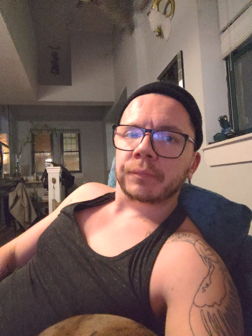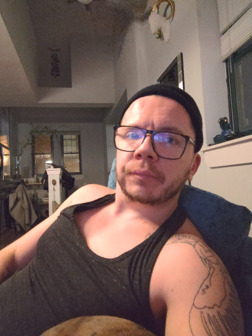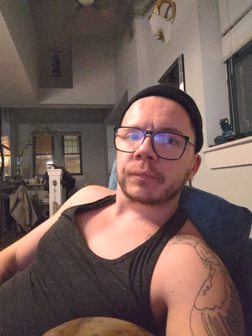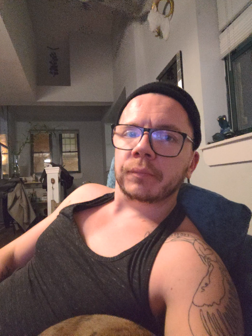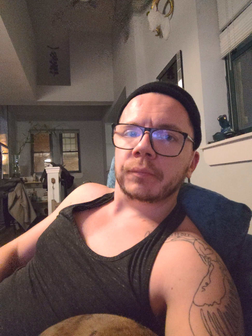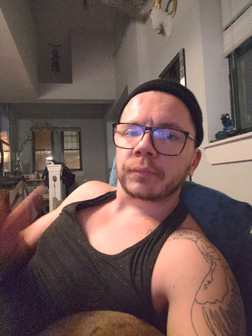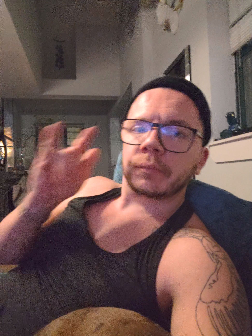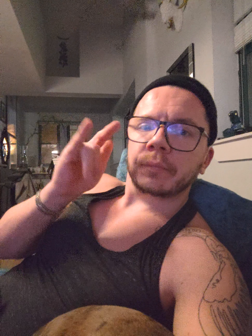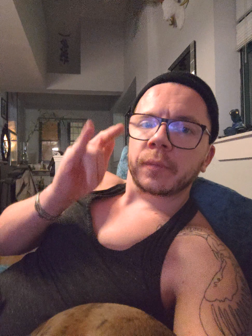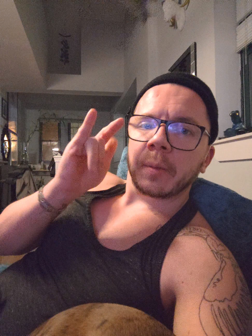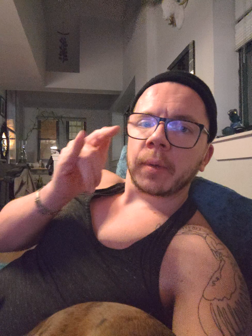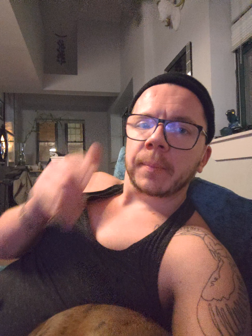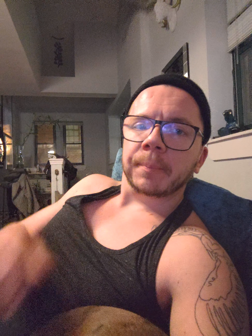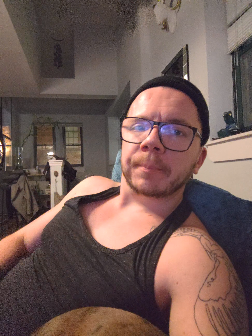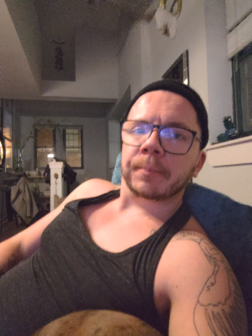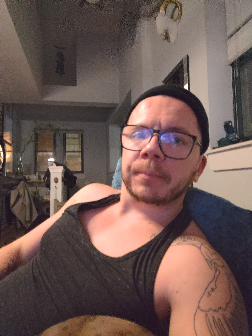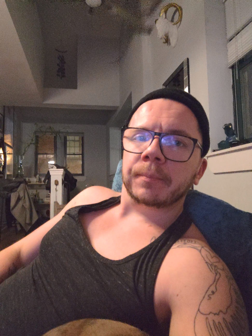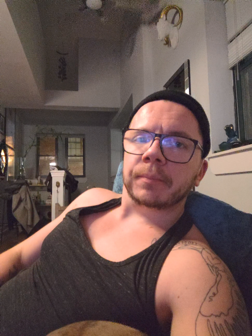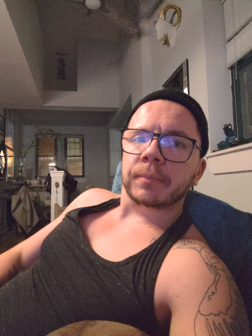airplane